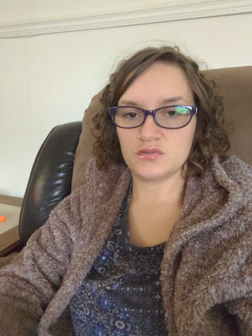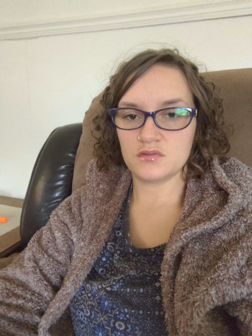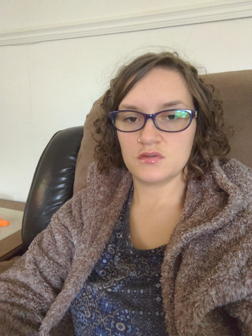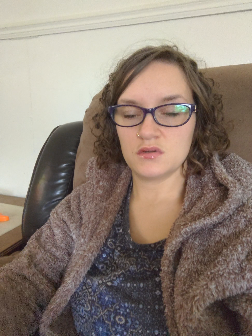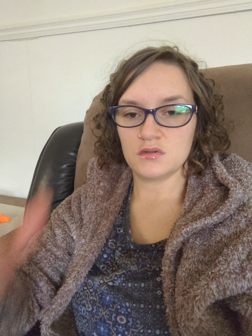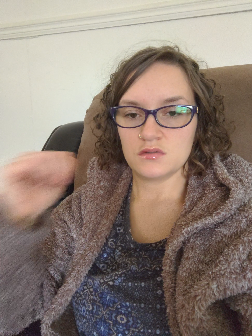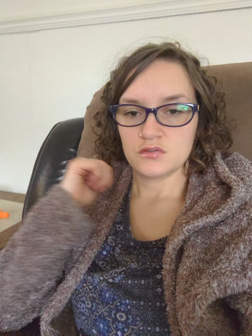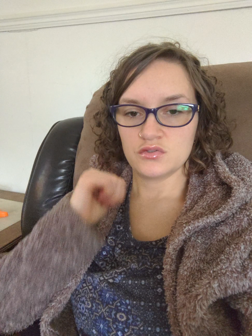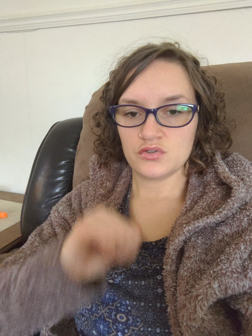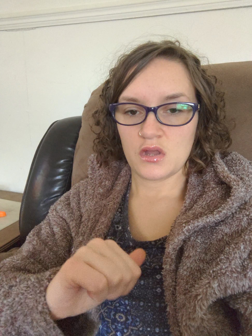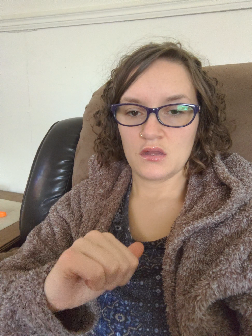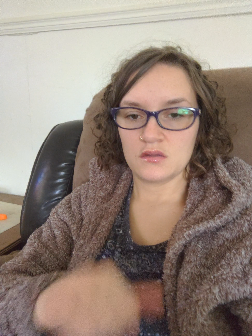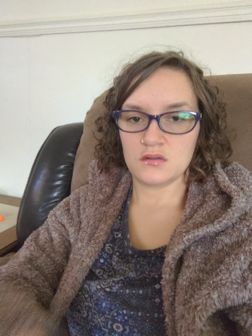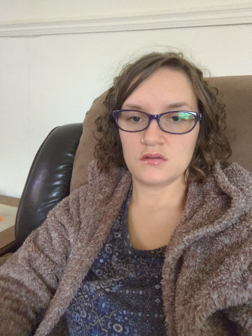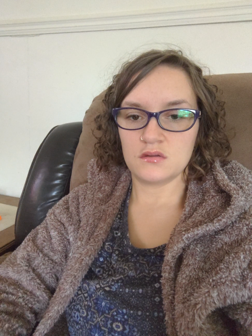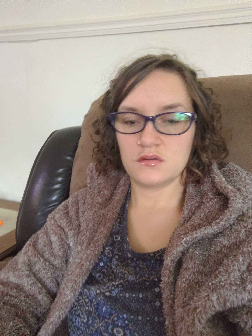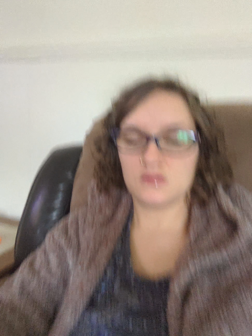jacket